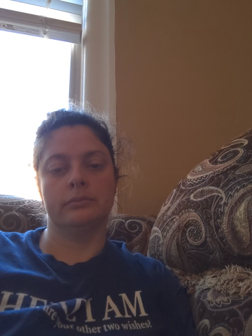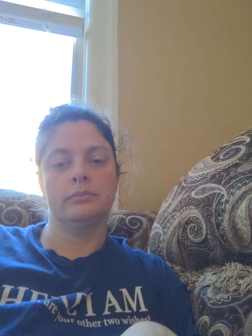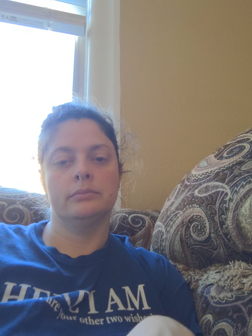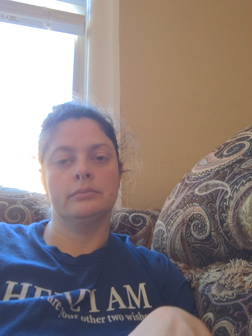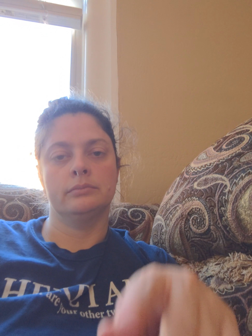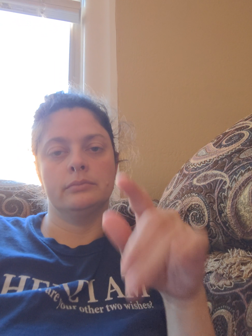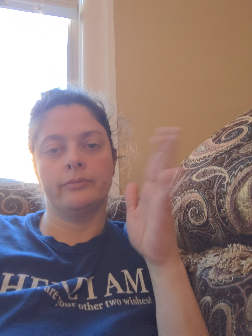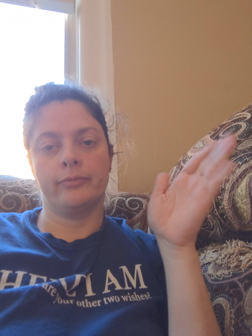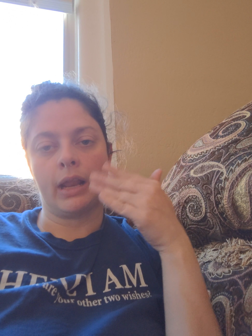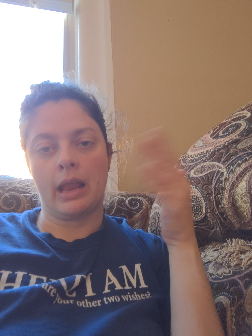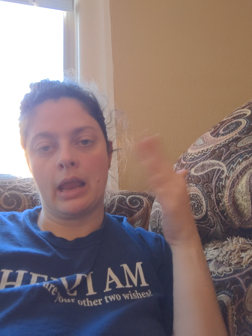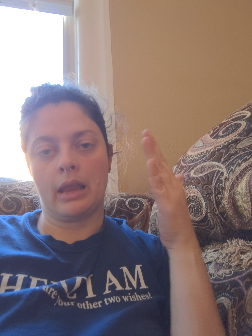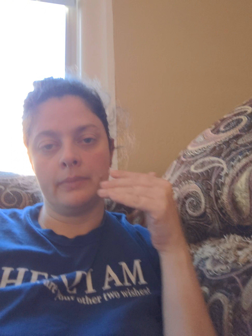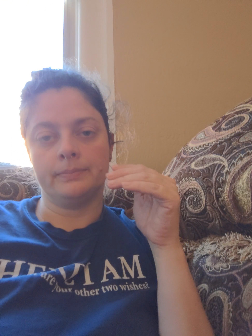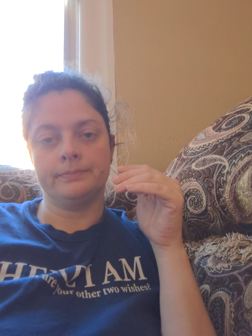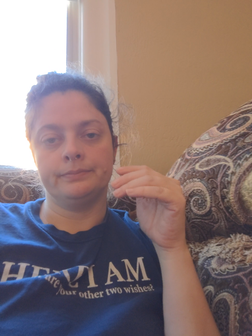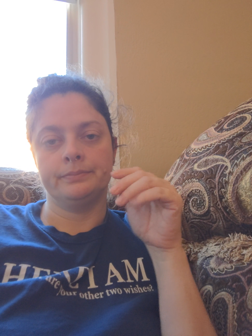flag